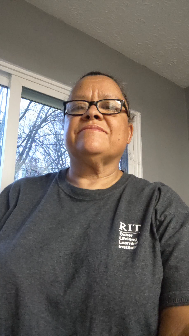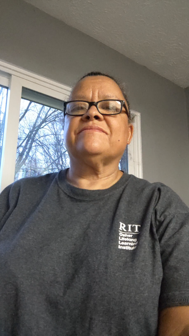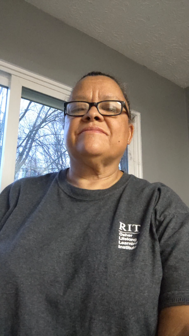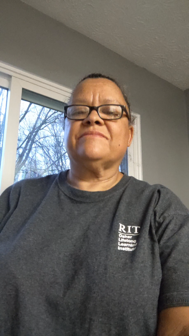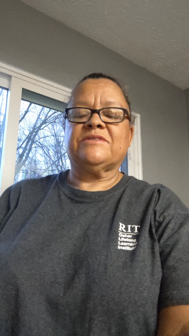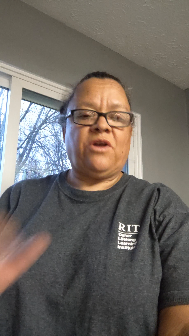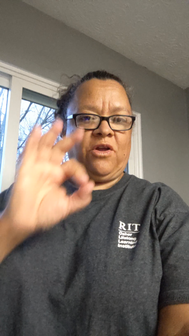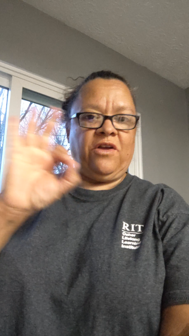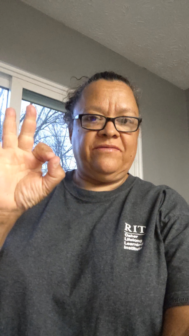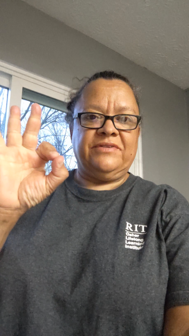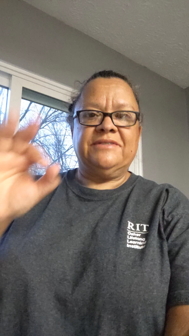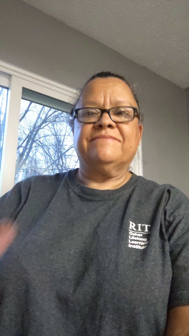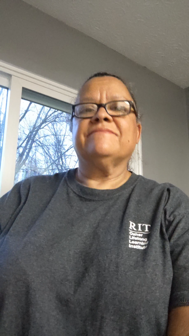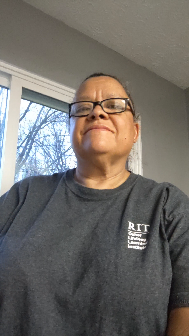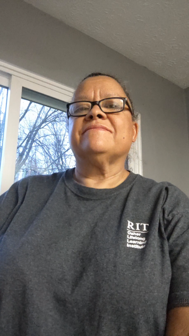of